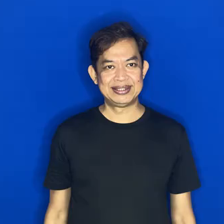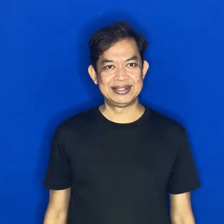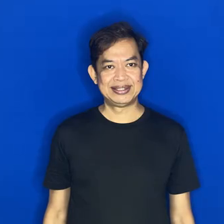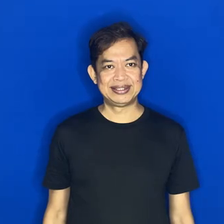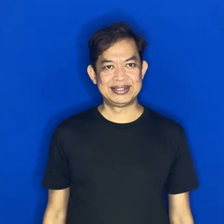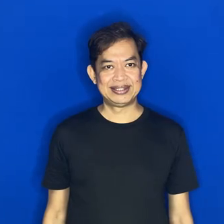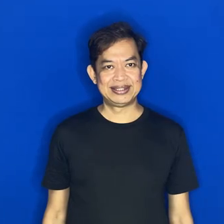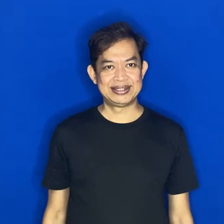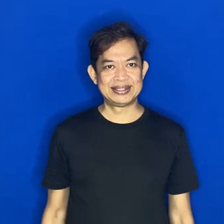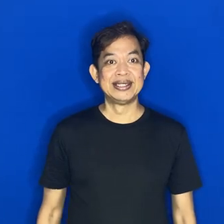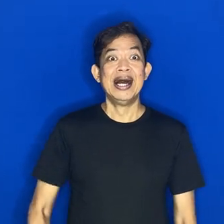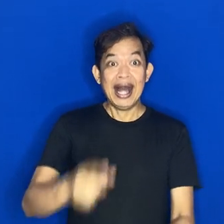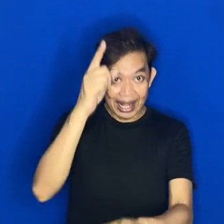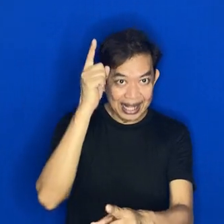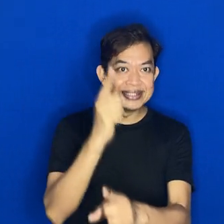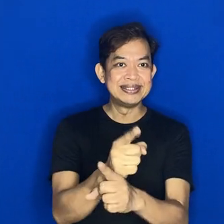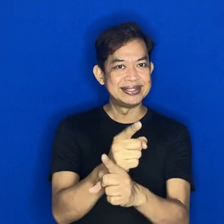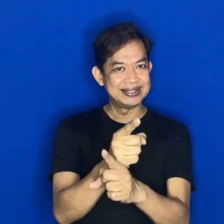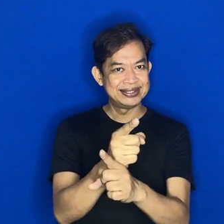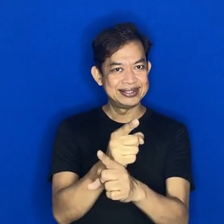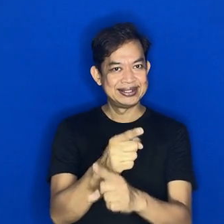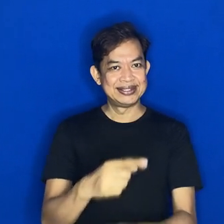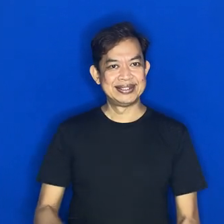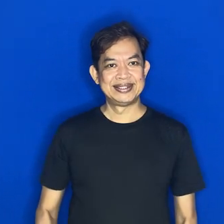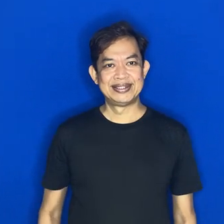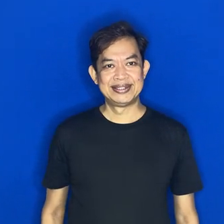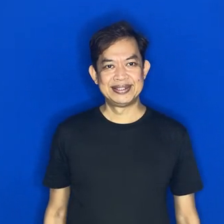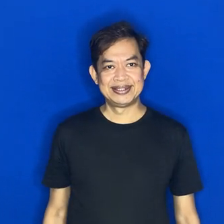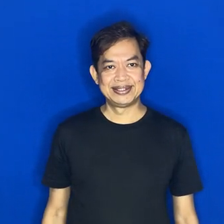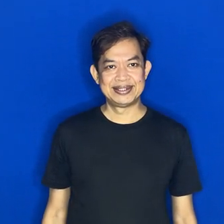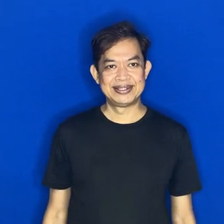correct